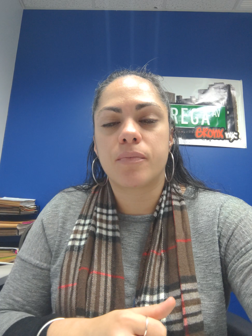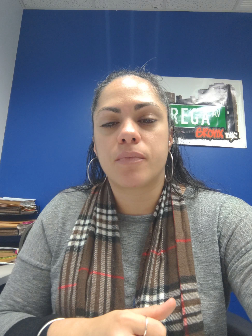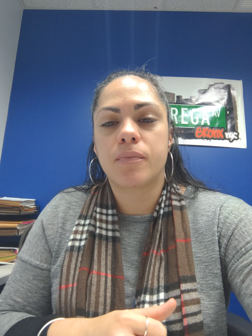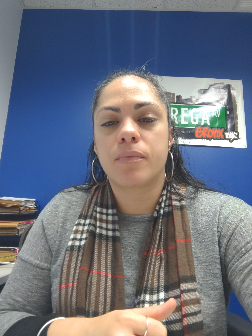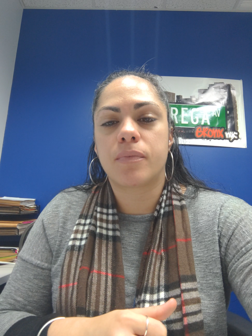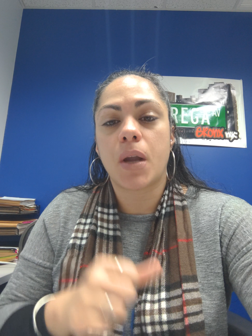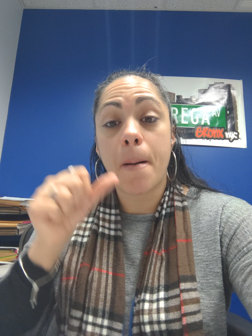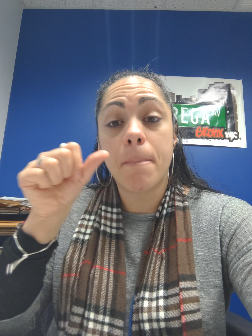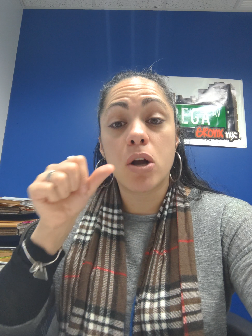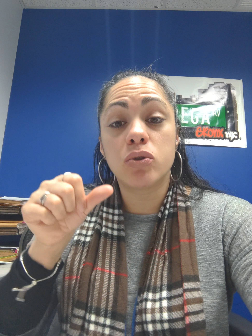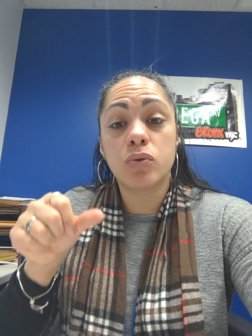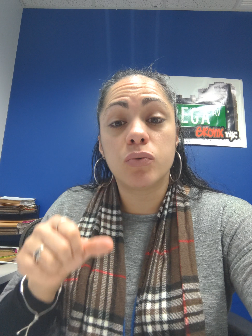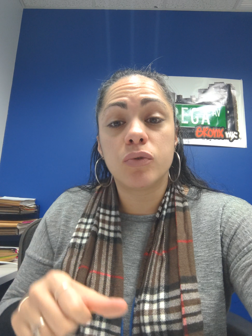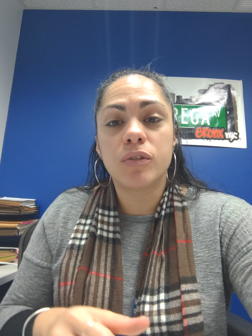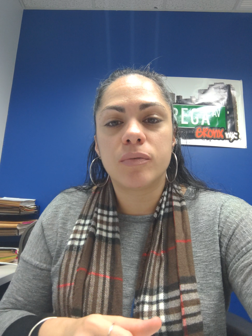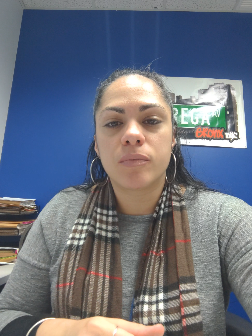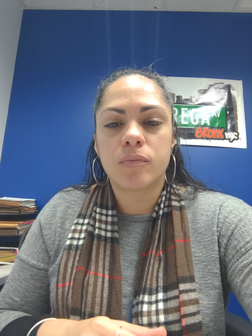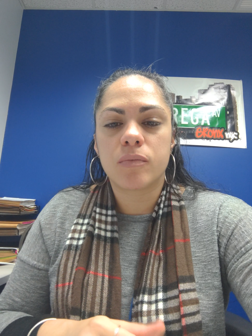puzzle